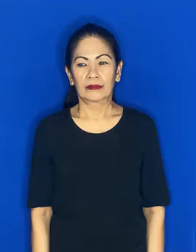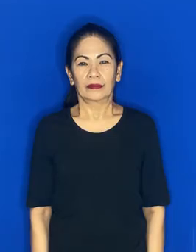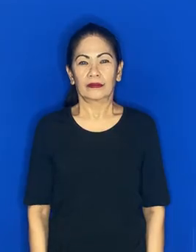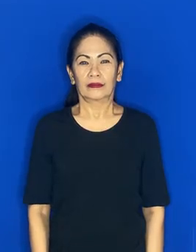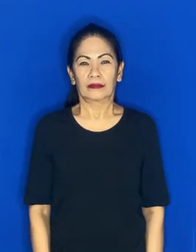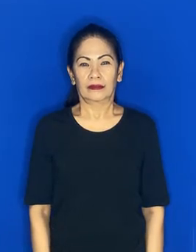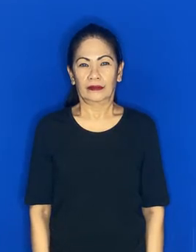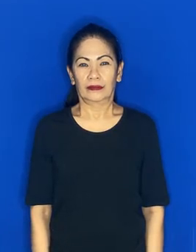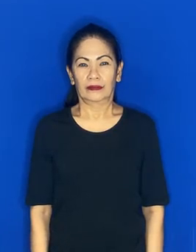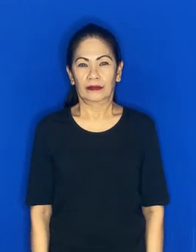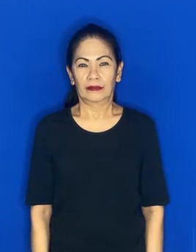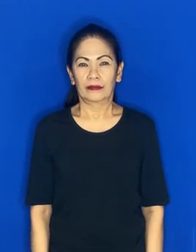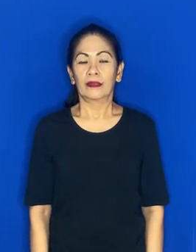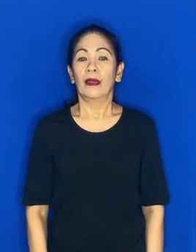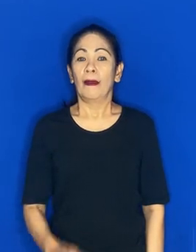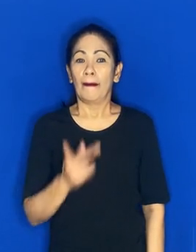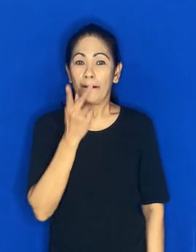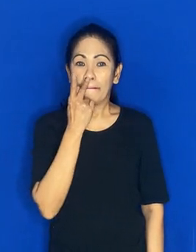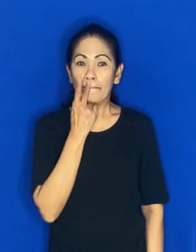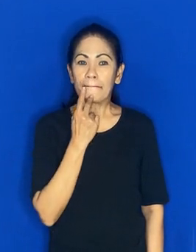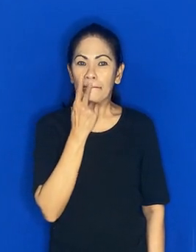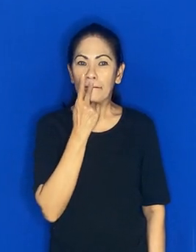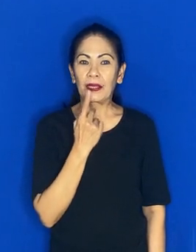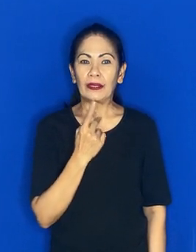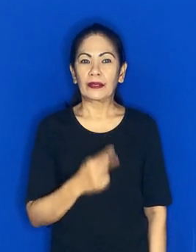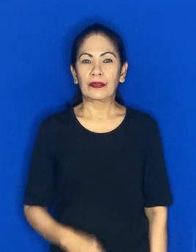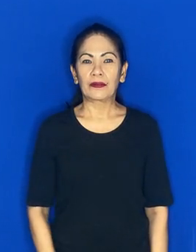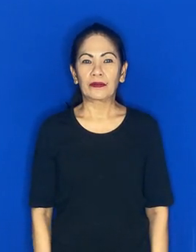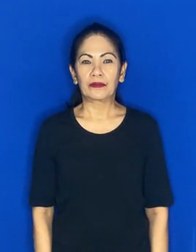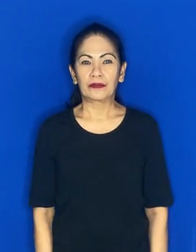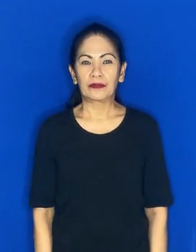pink